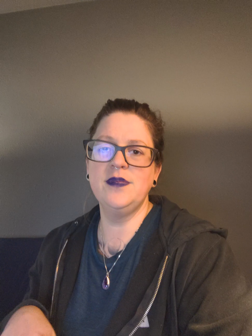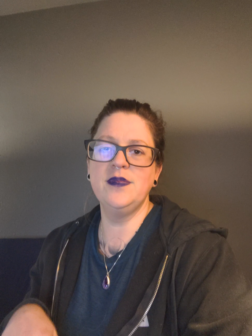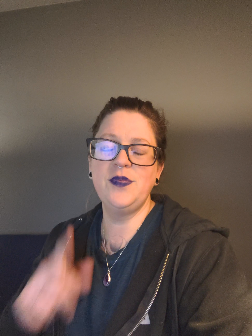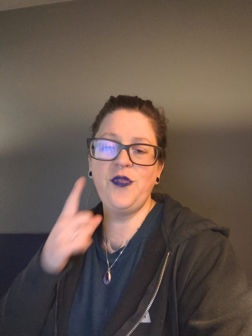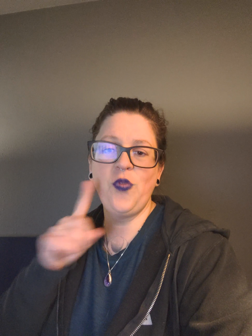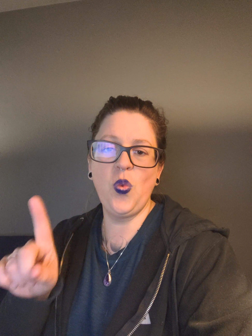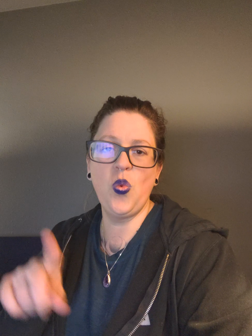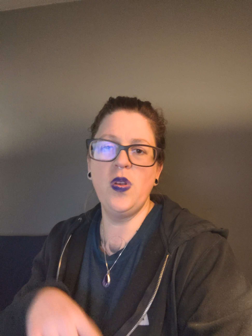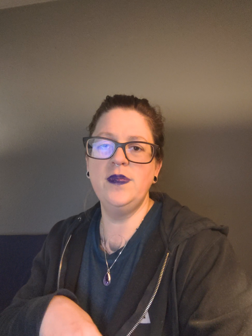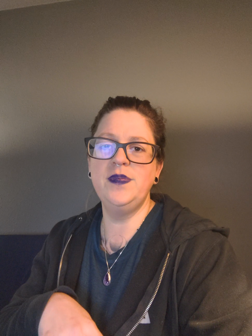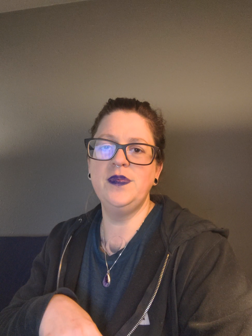for